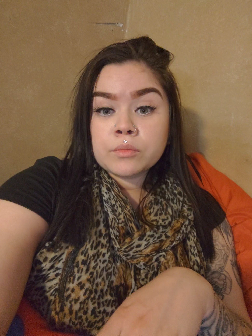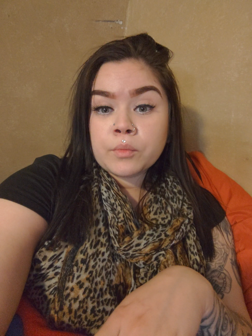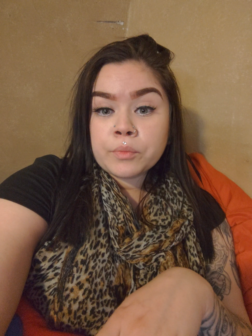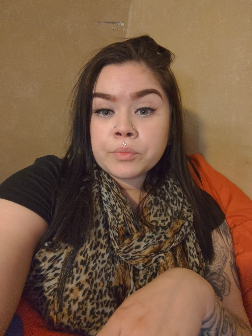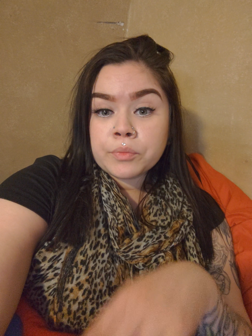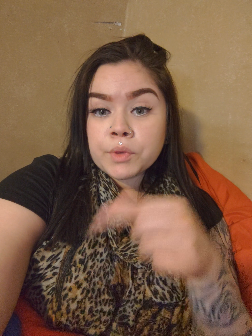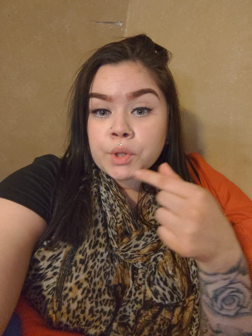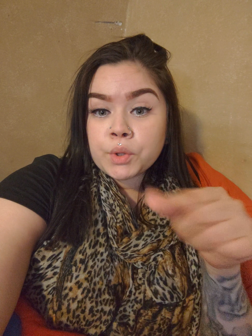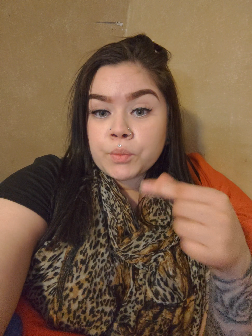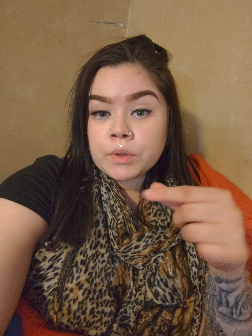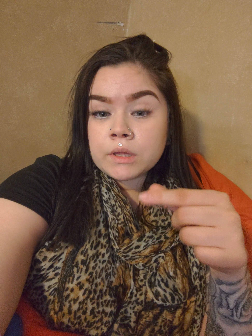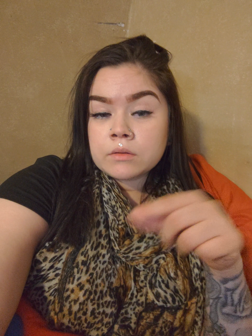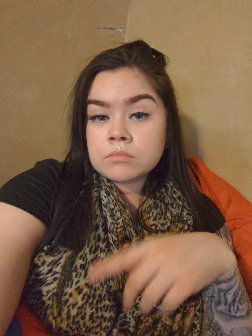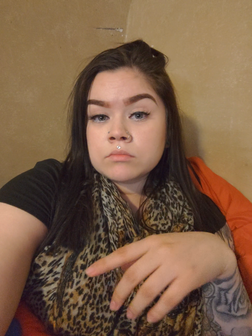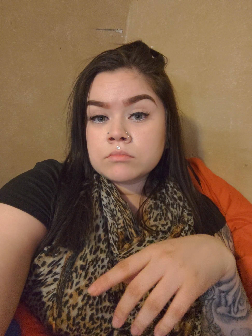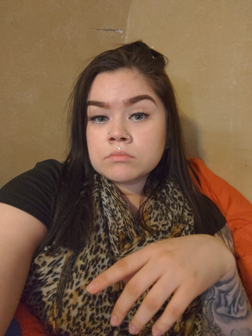green